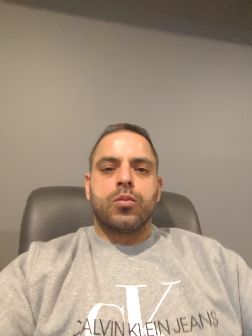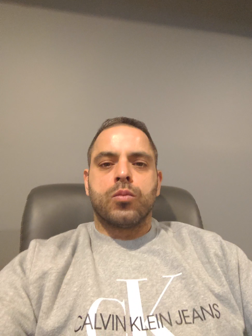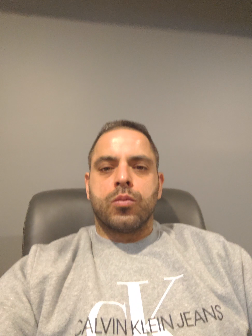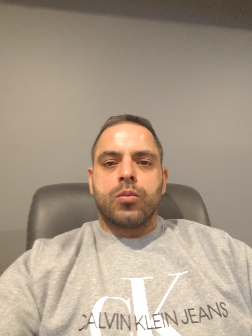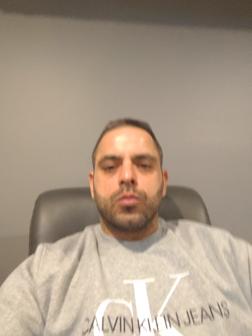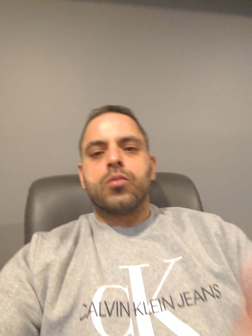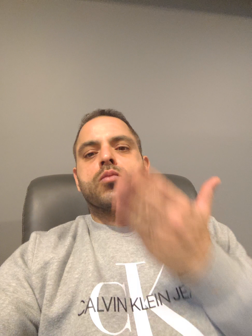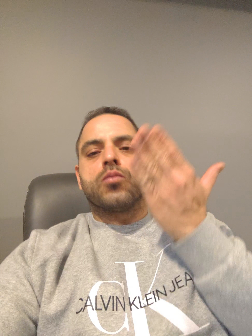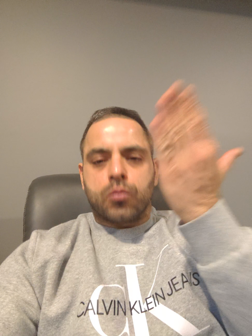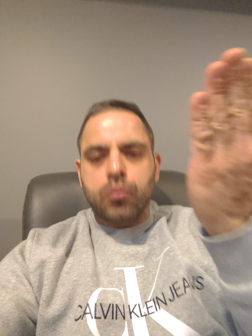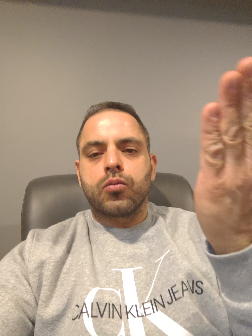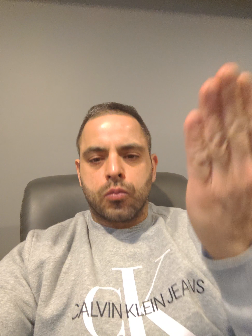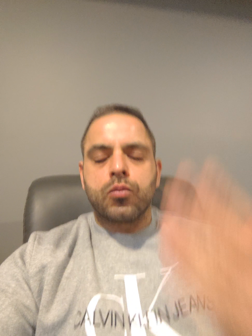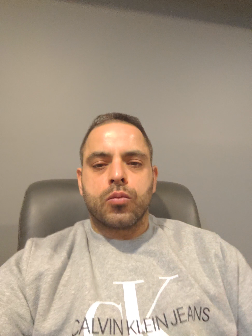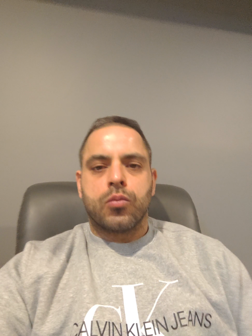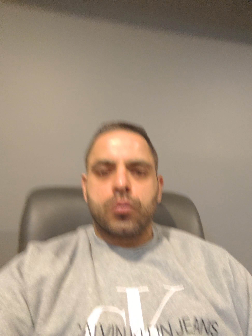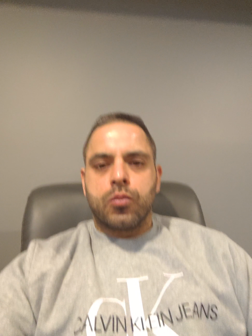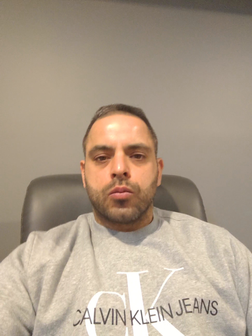there